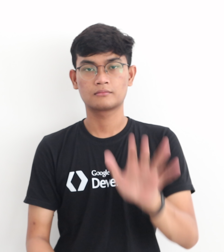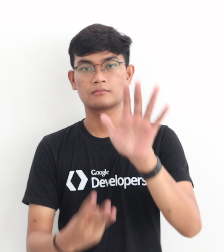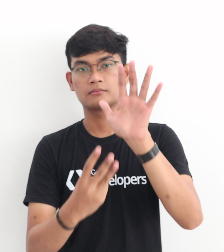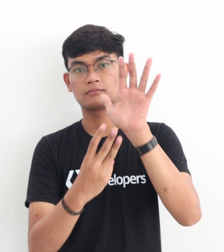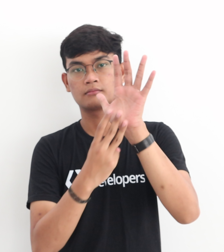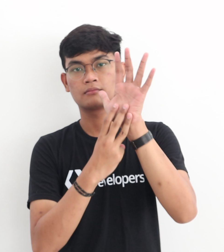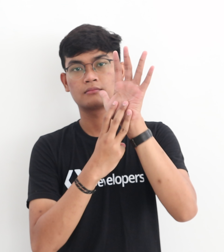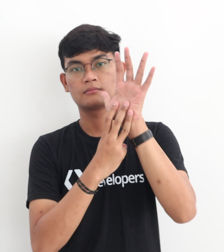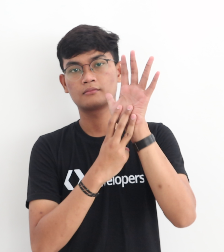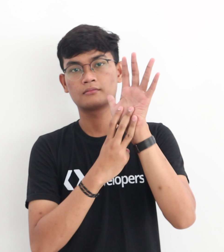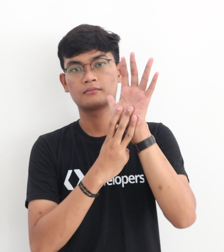M